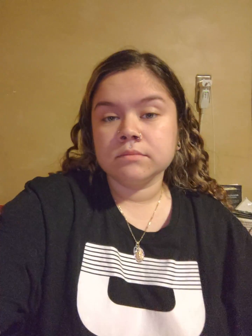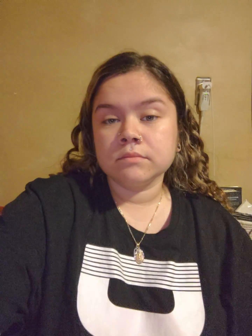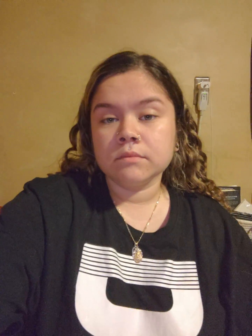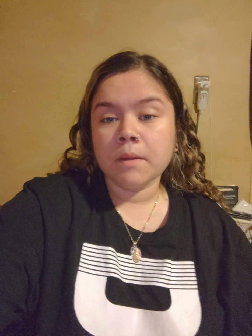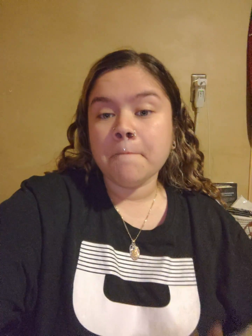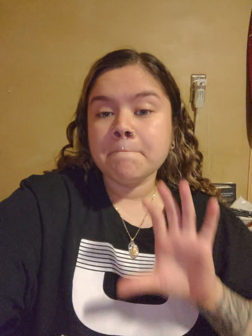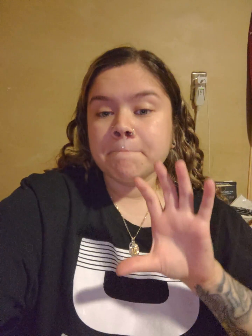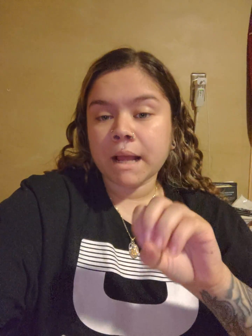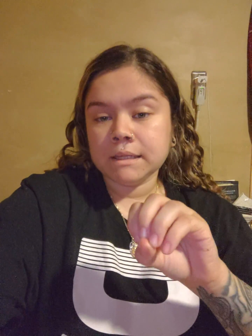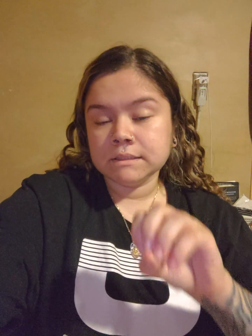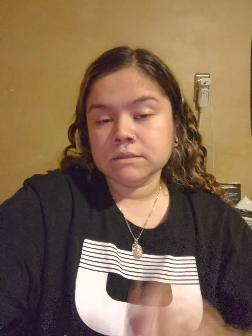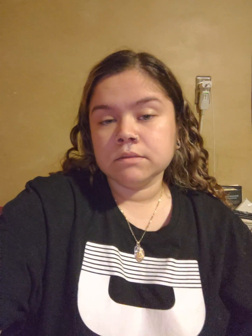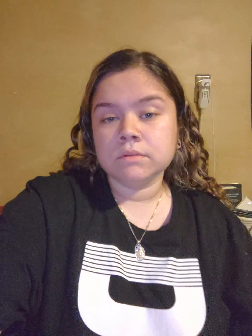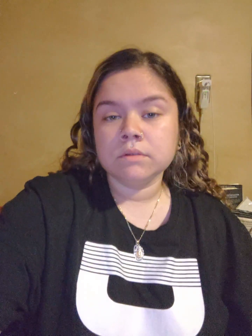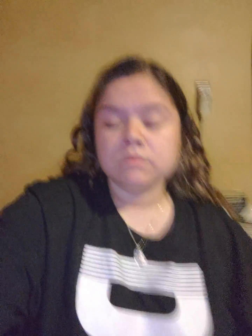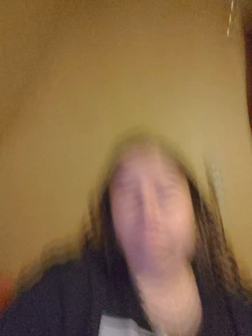bite